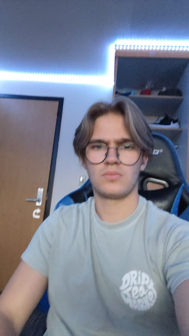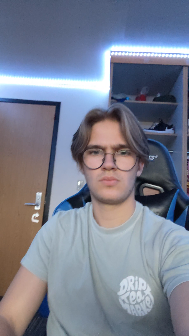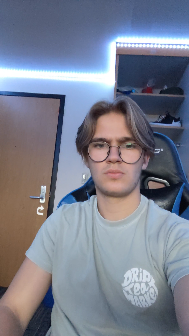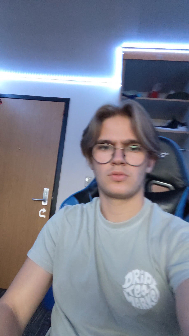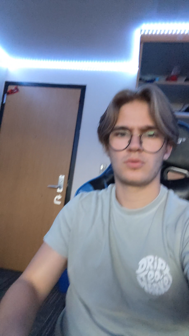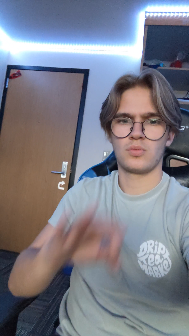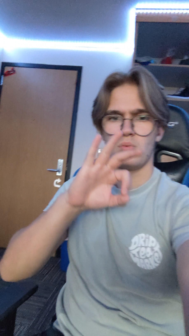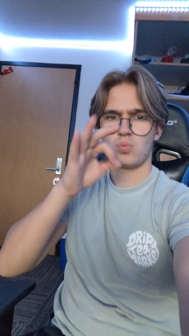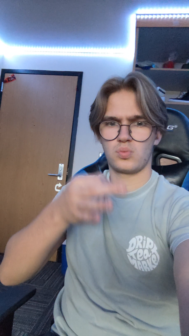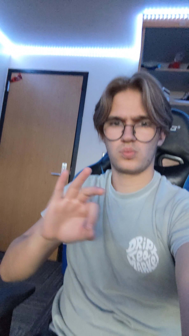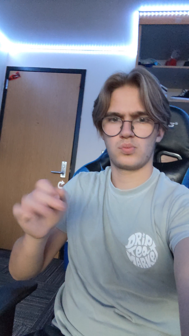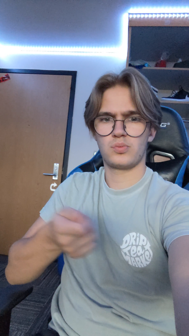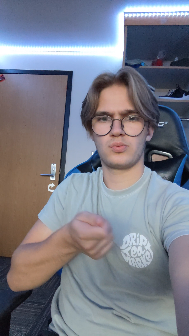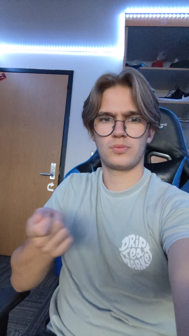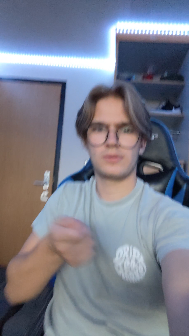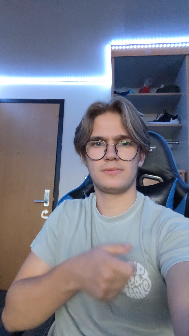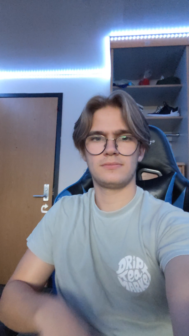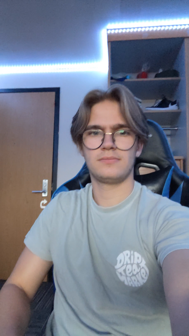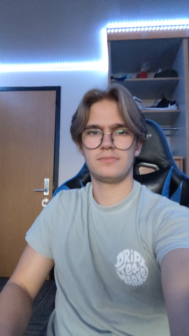hose